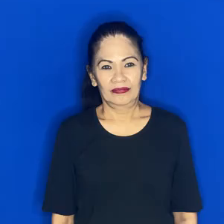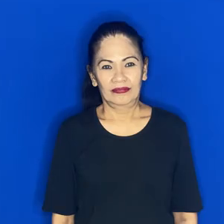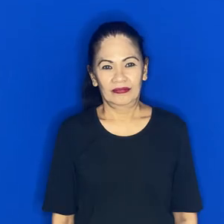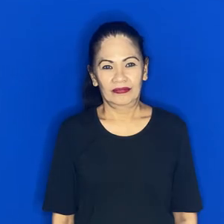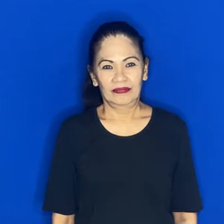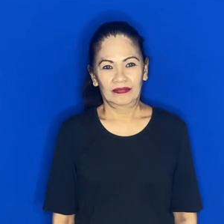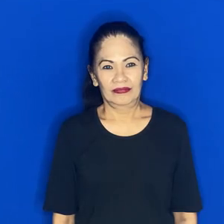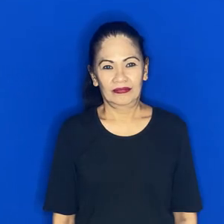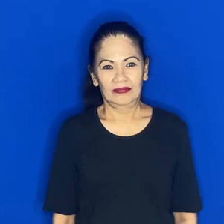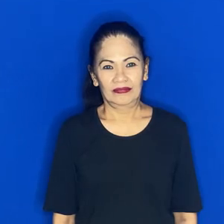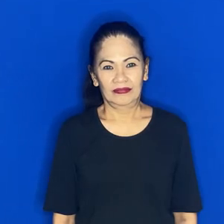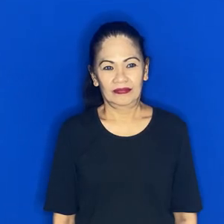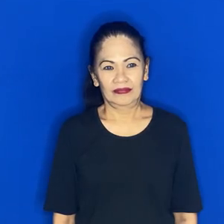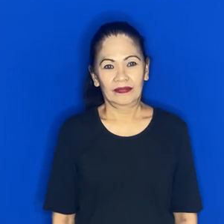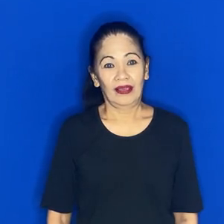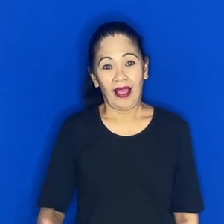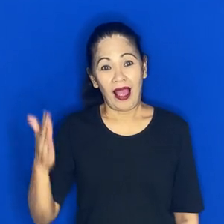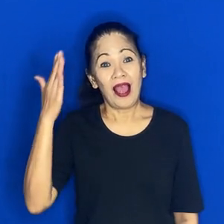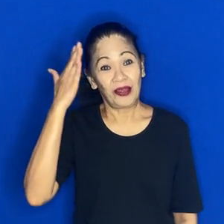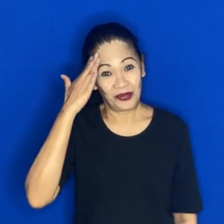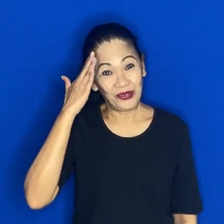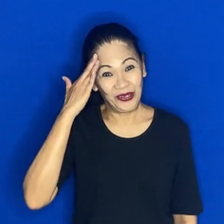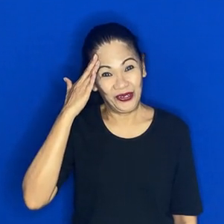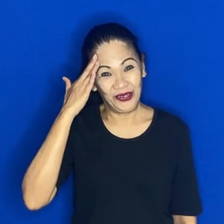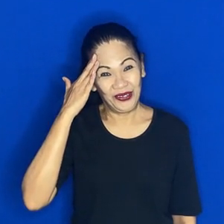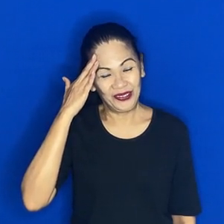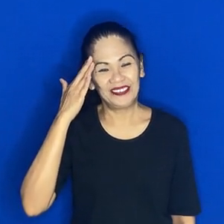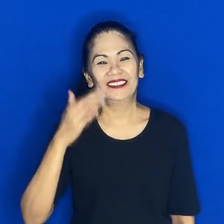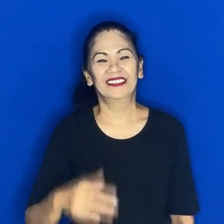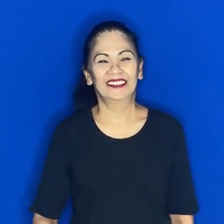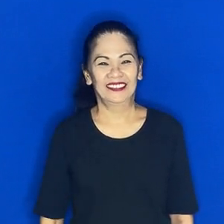know